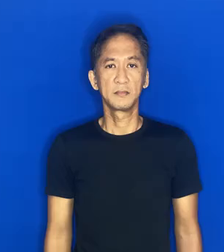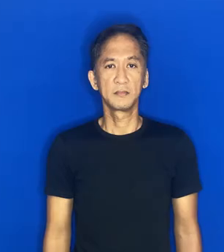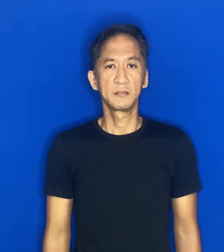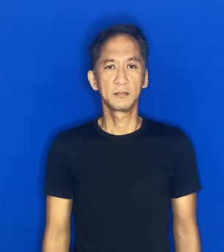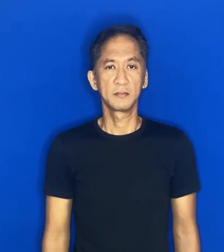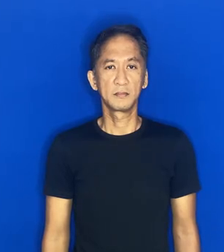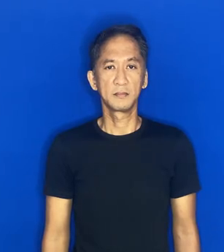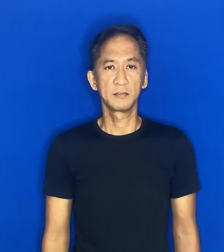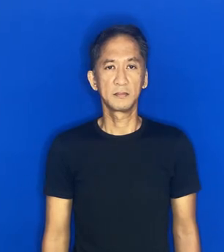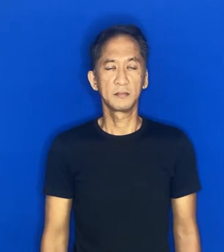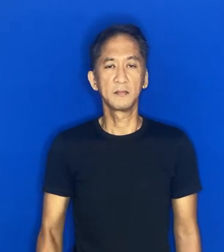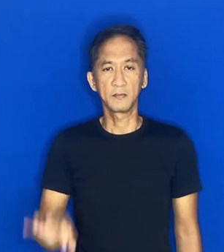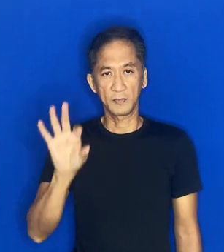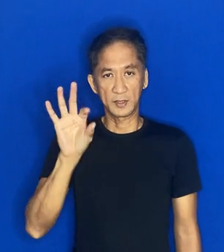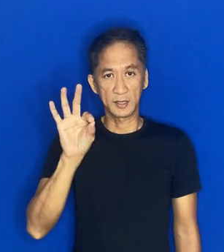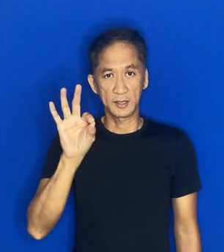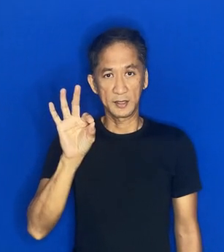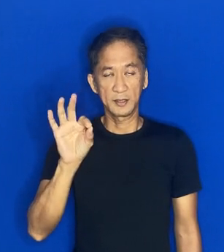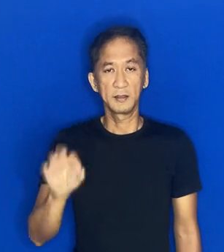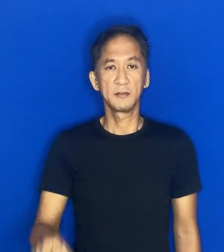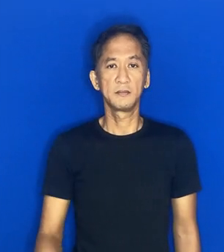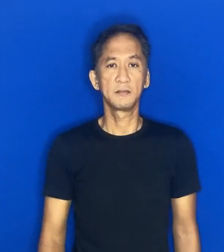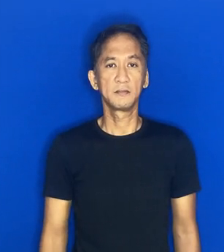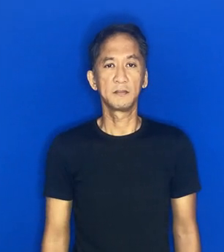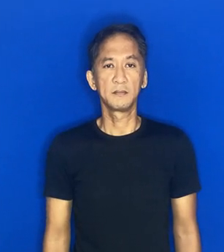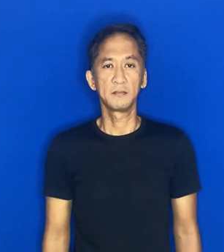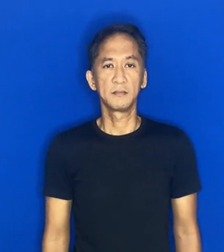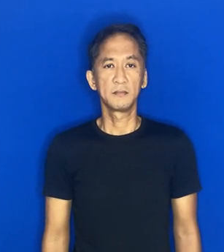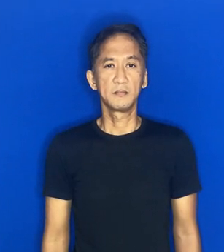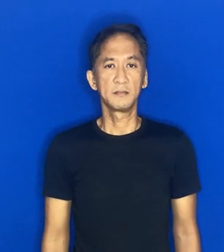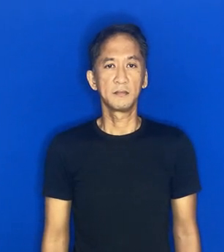nine